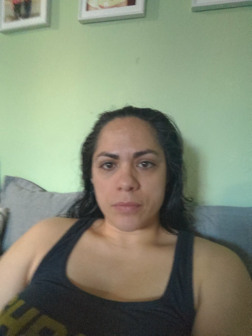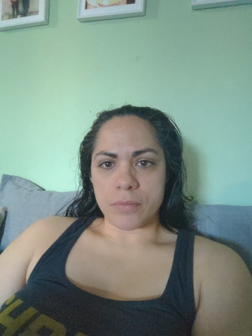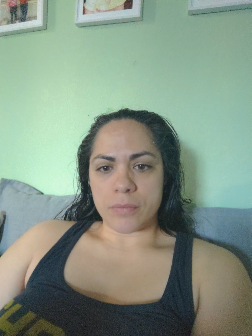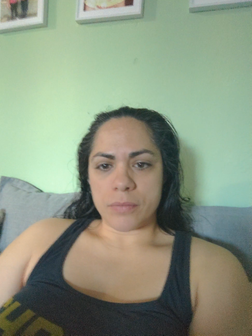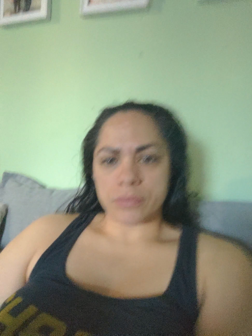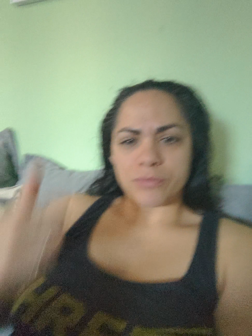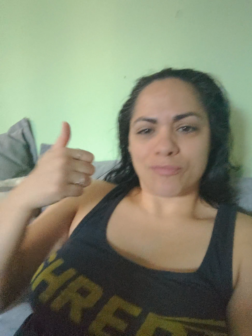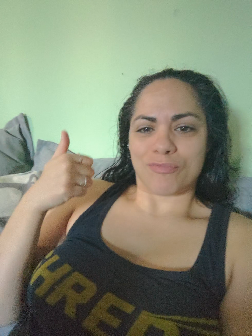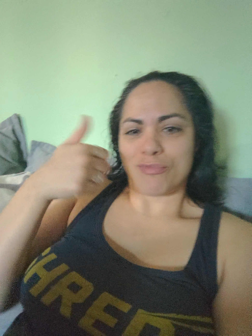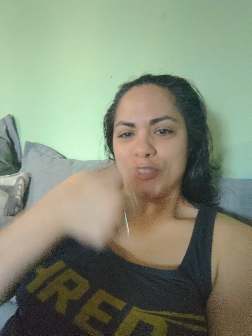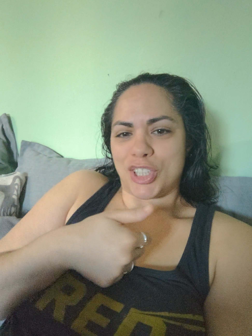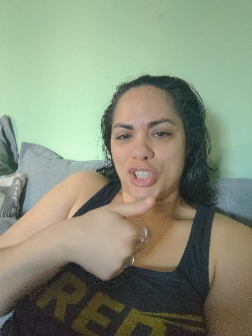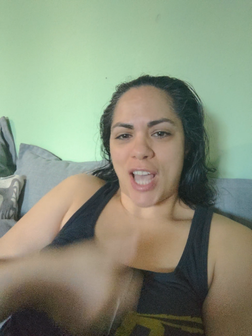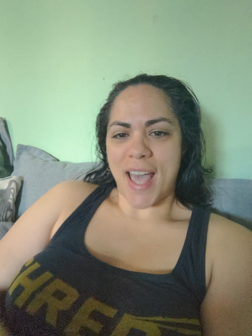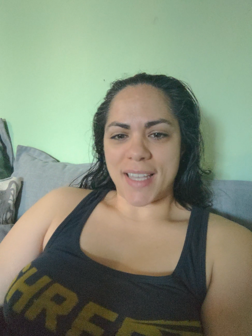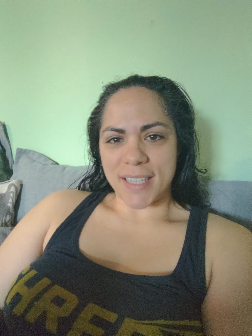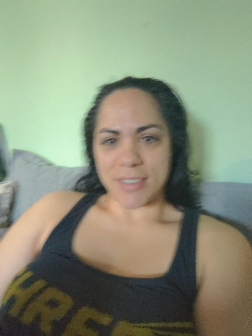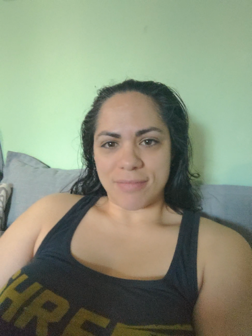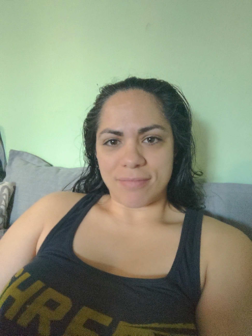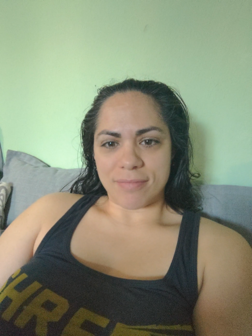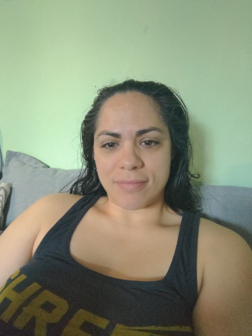jacket